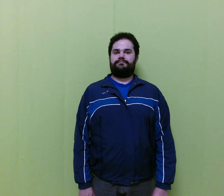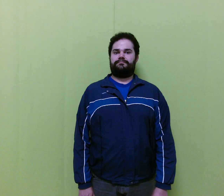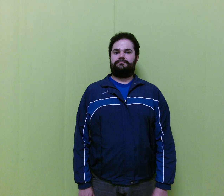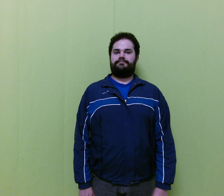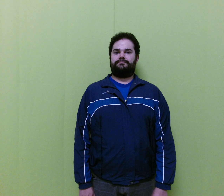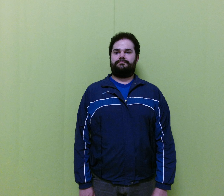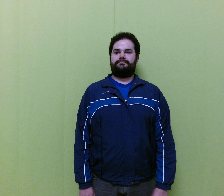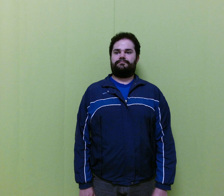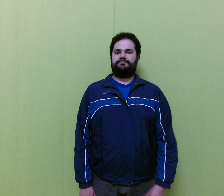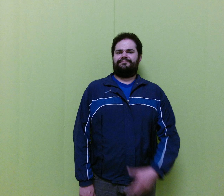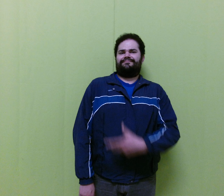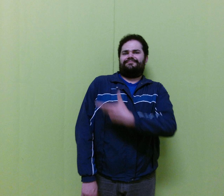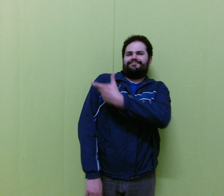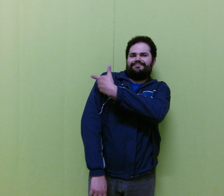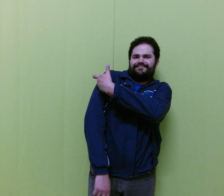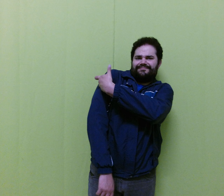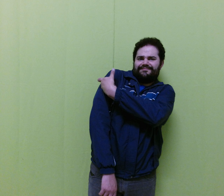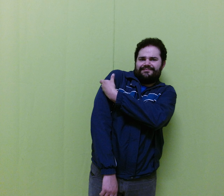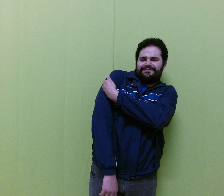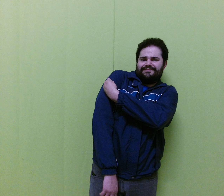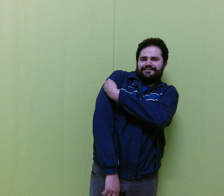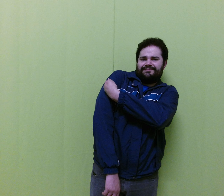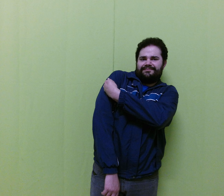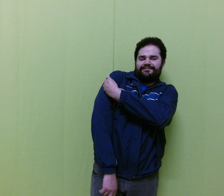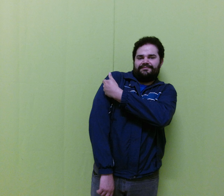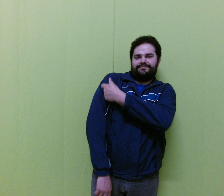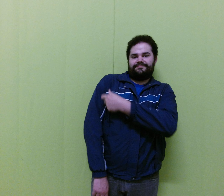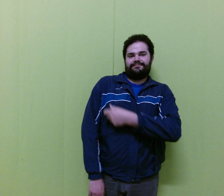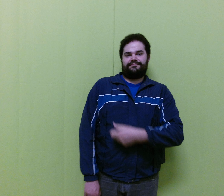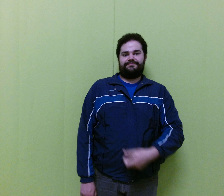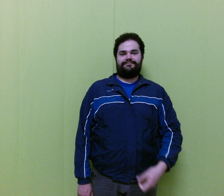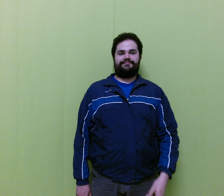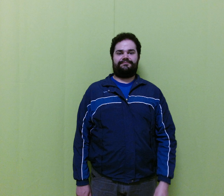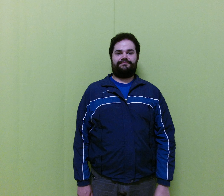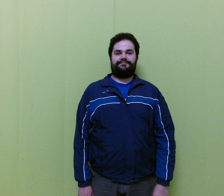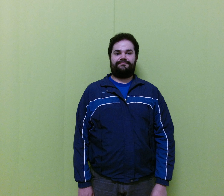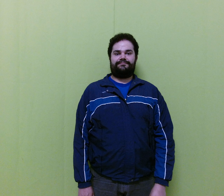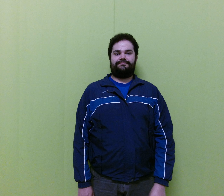vacina